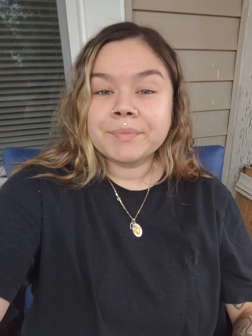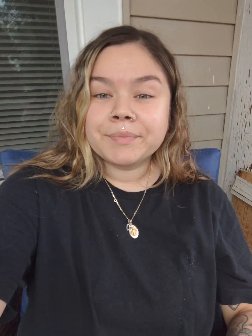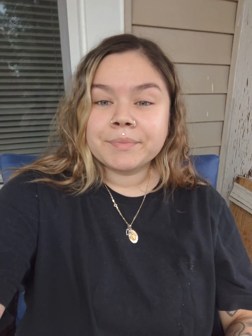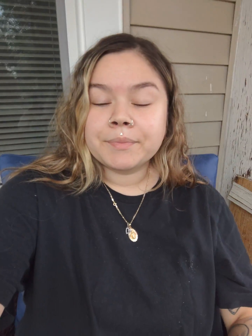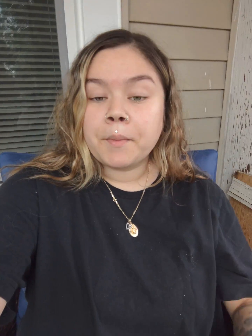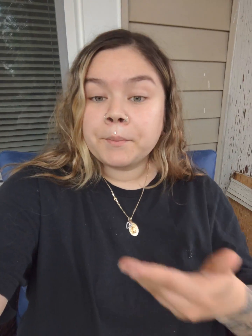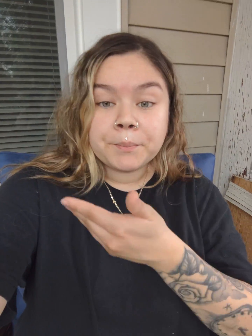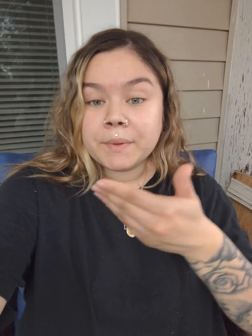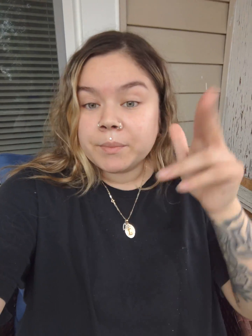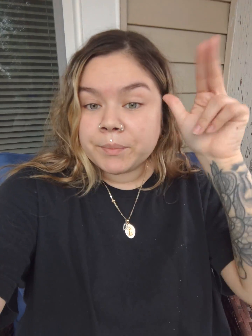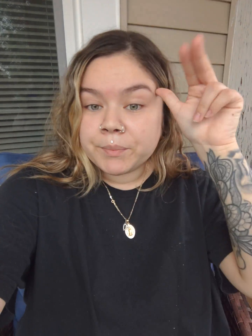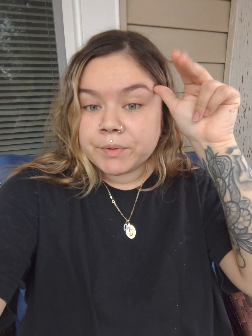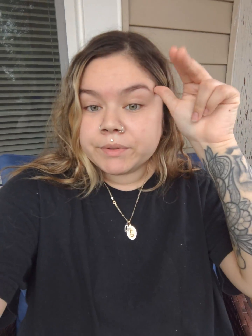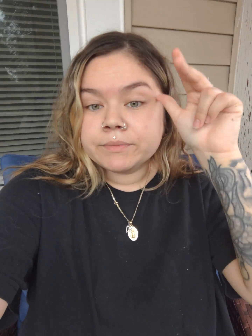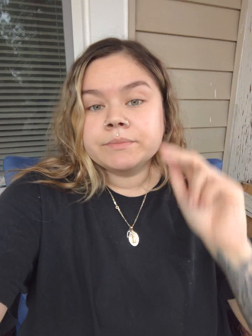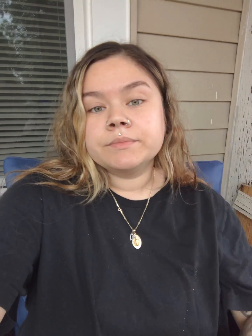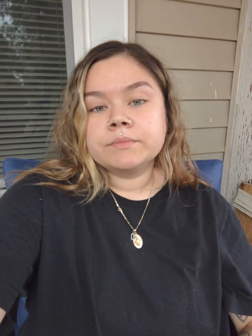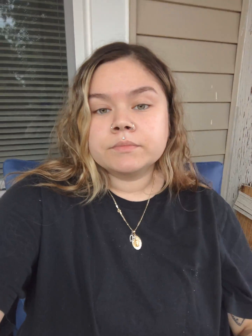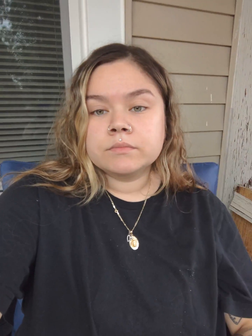pony